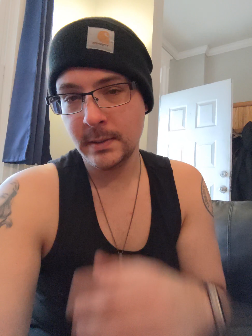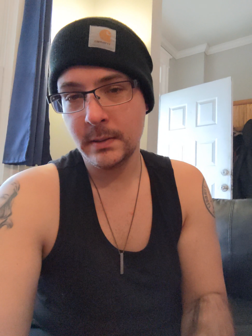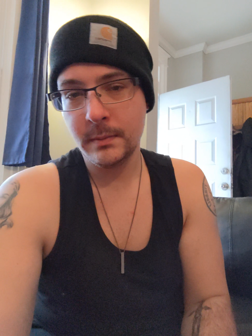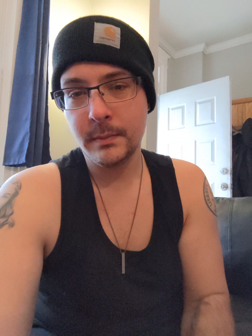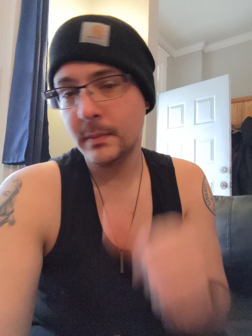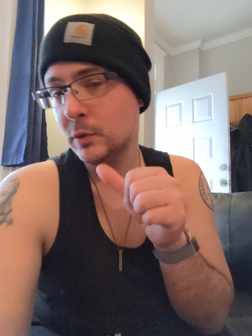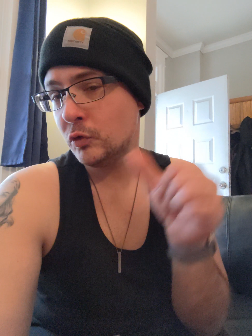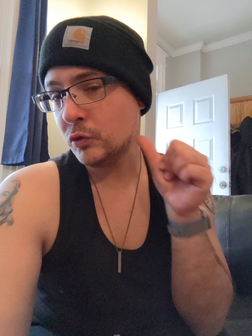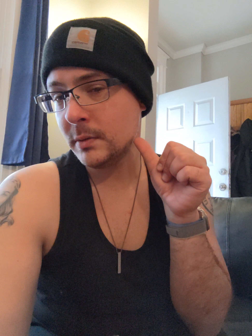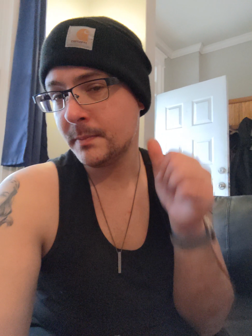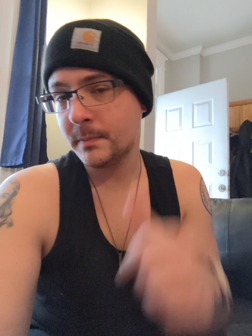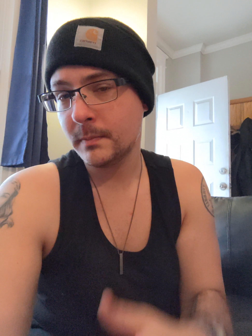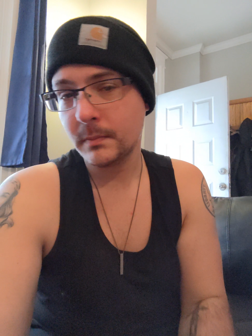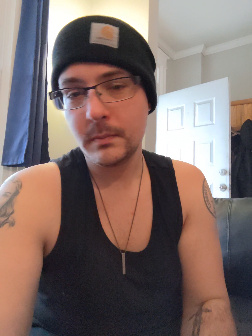yesterday